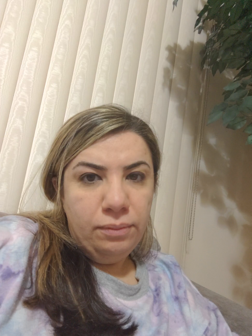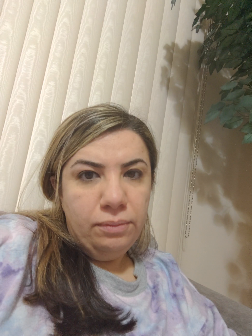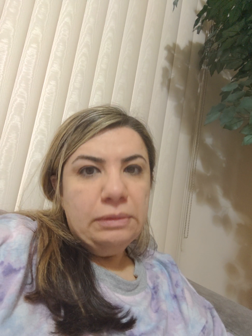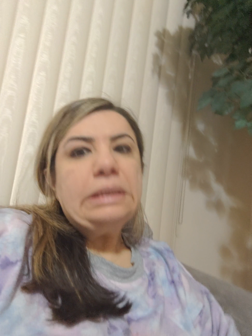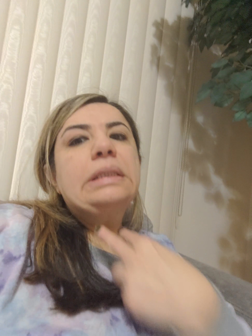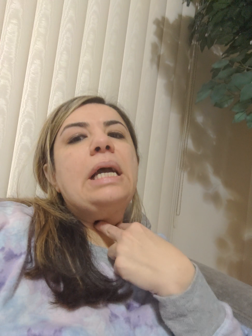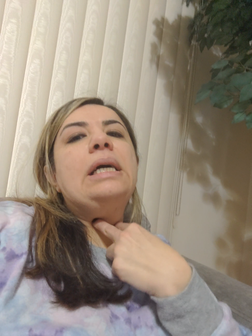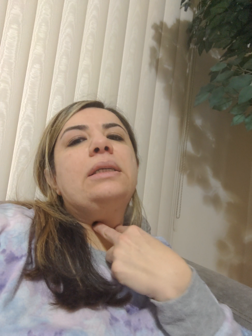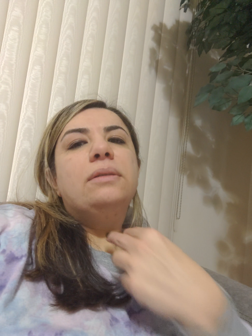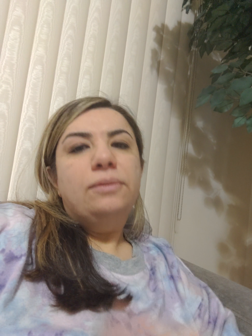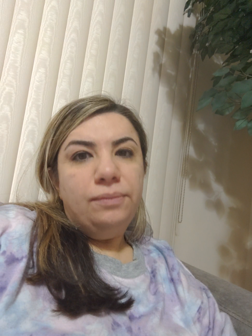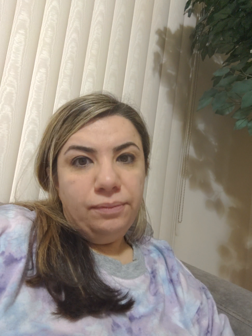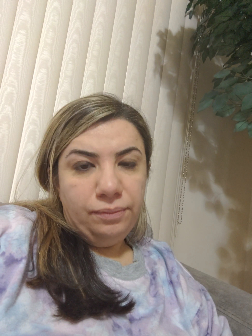stuck